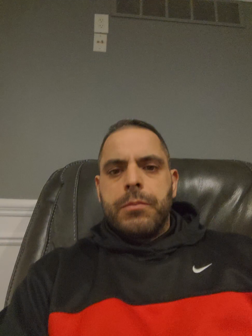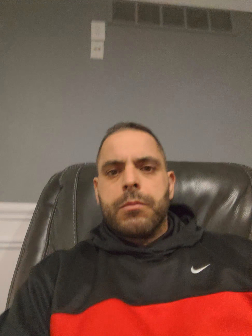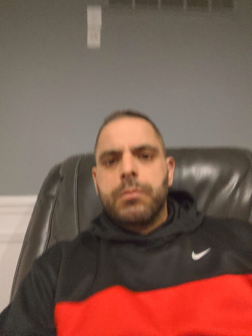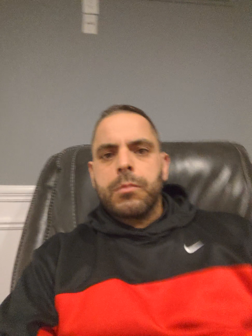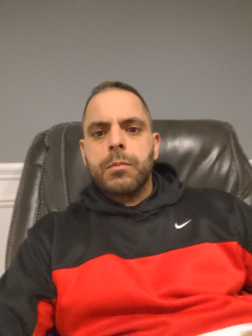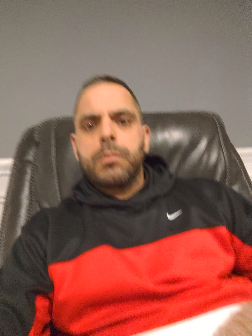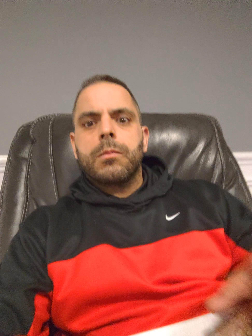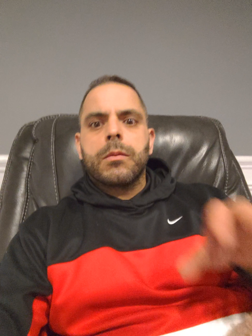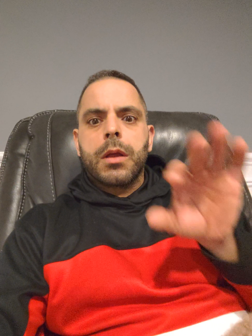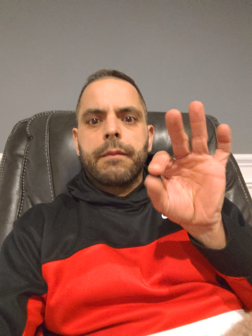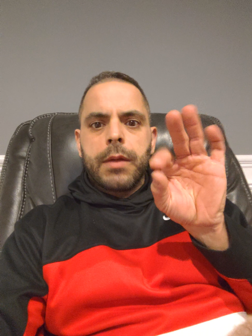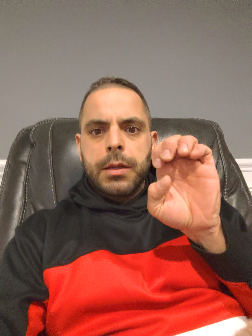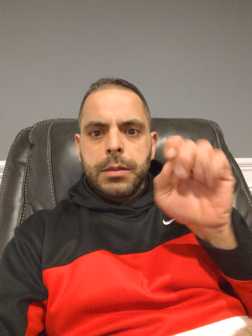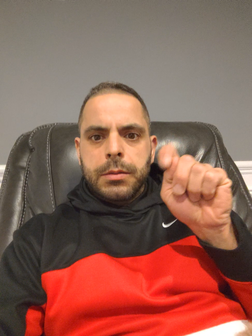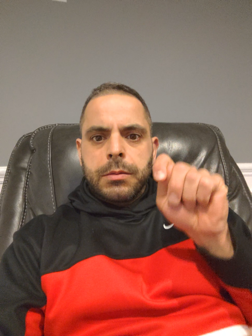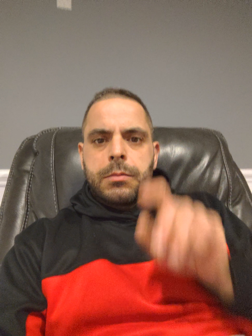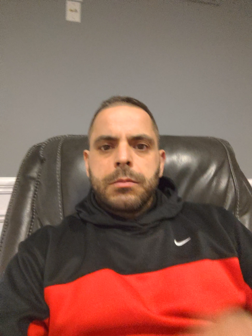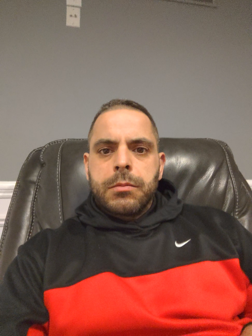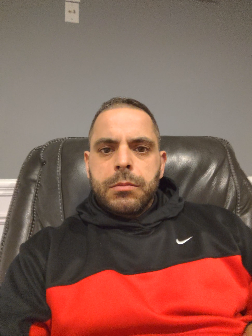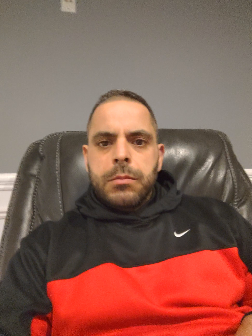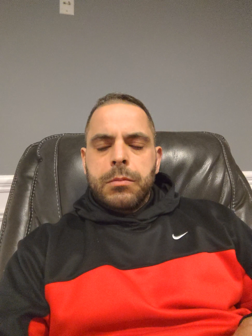feet